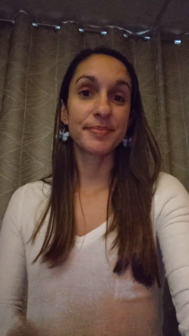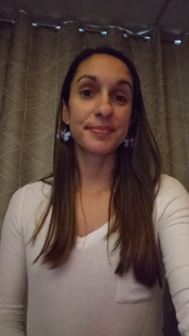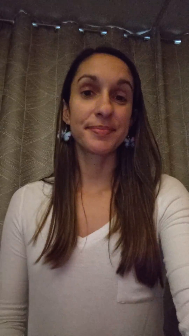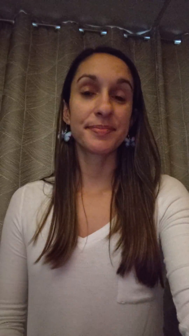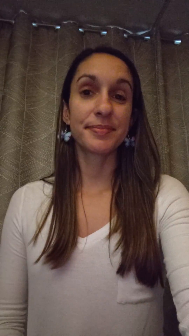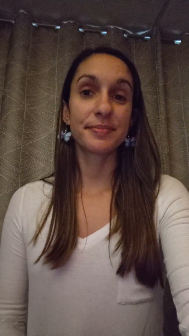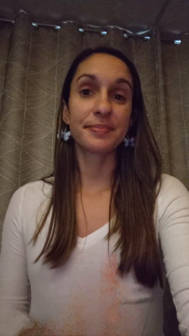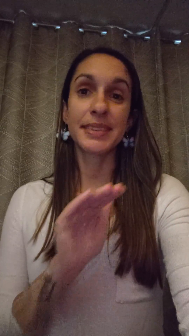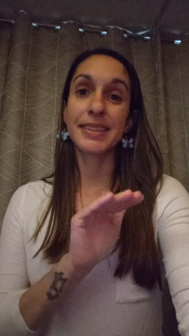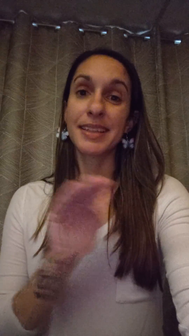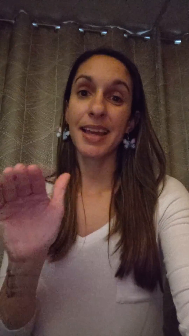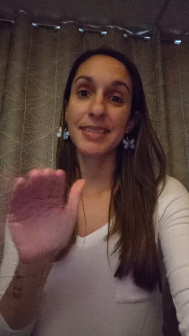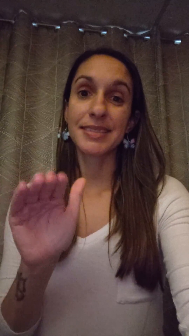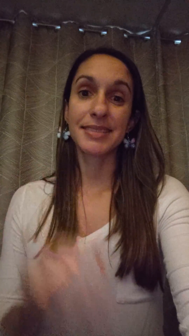nice